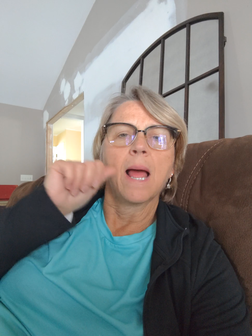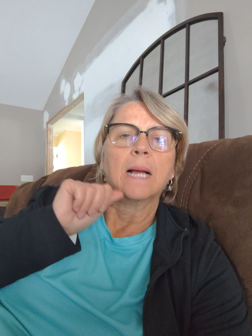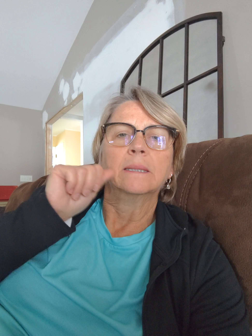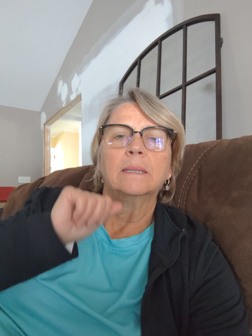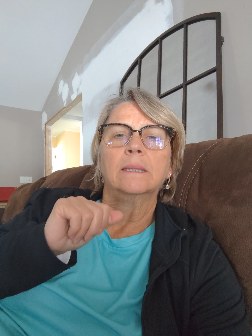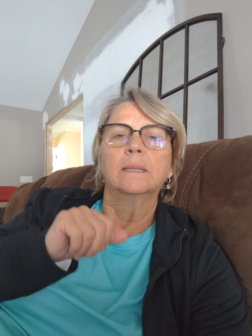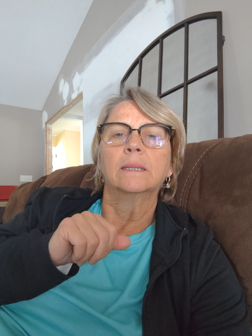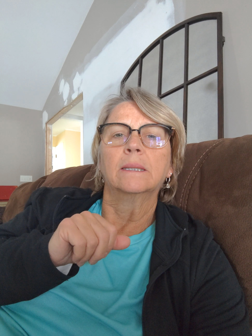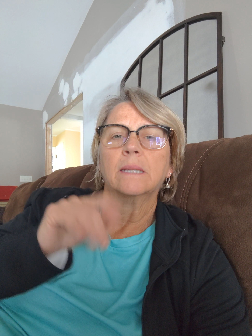aunt